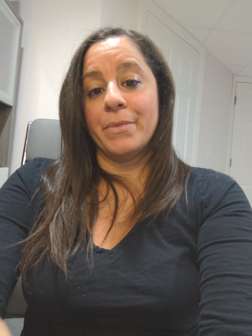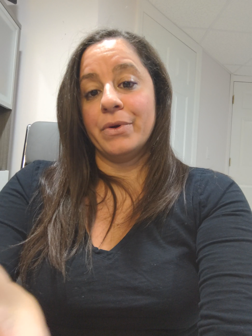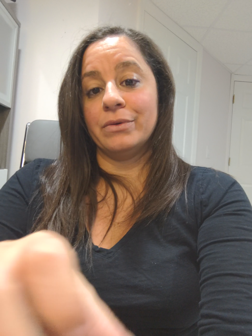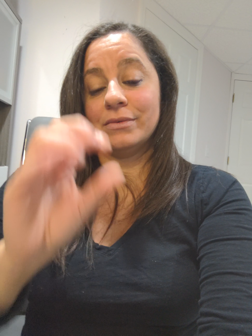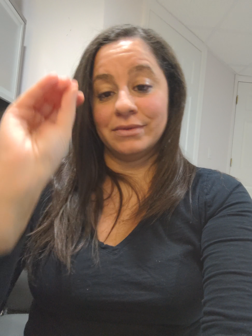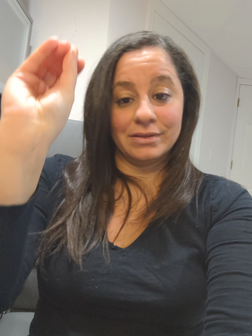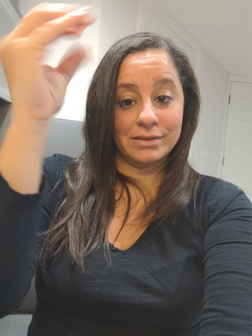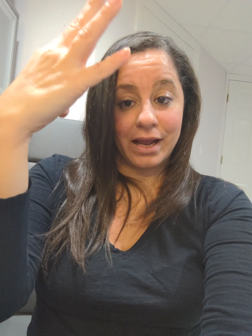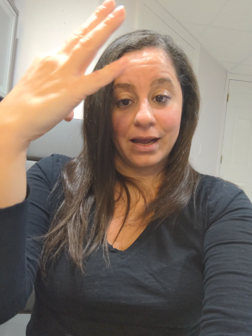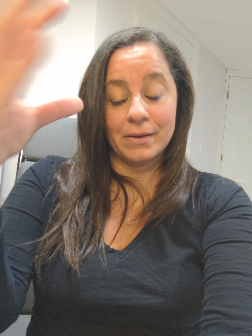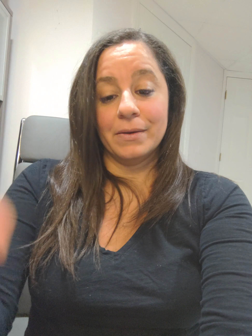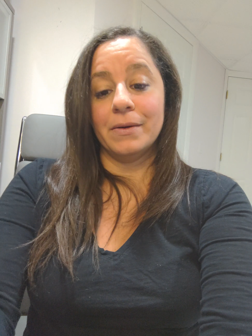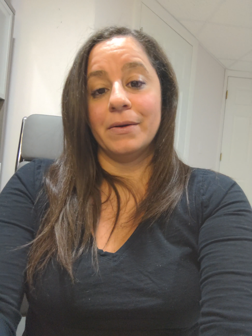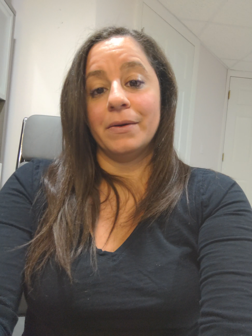sun